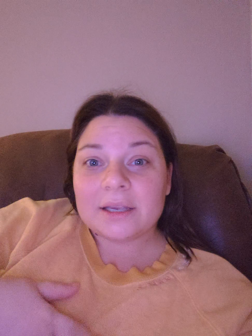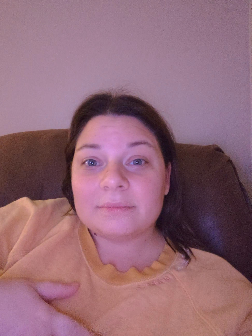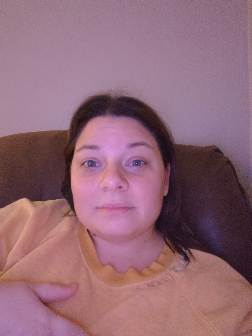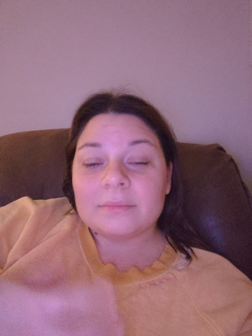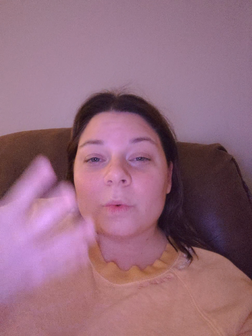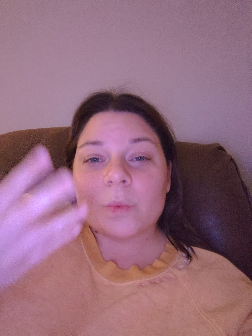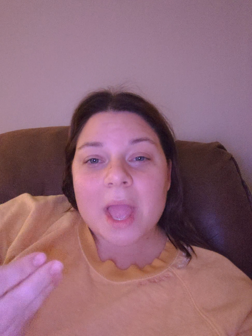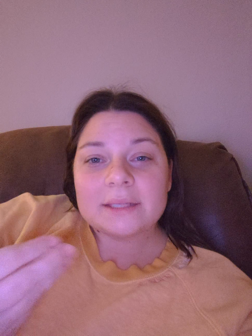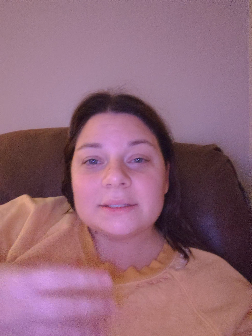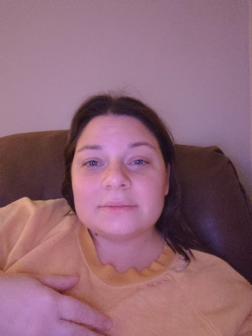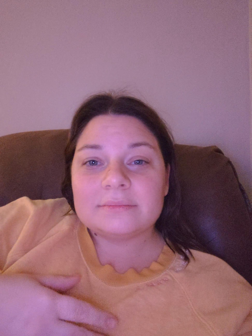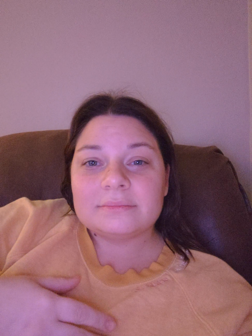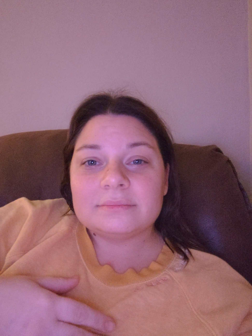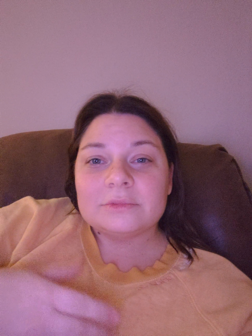wet